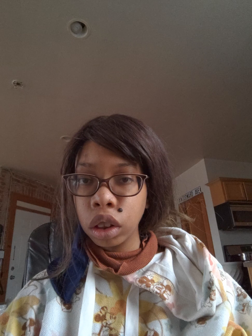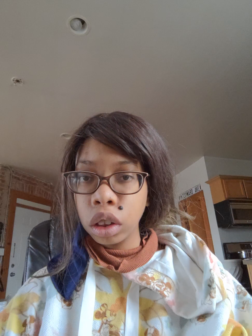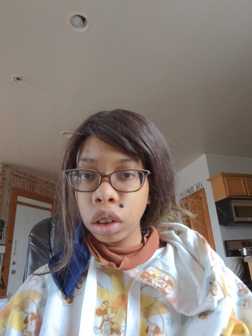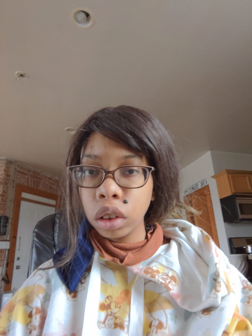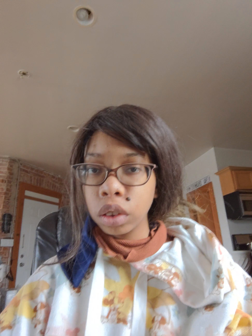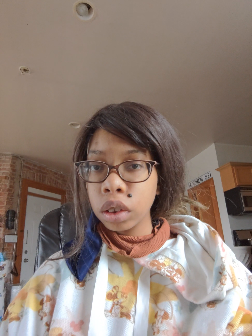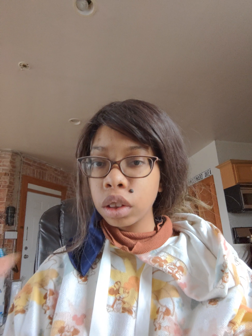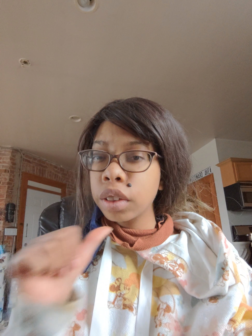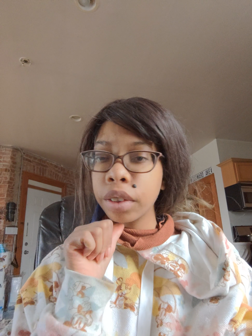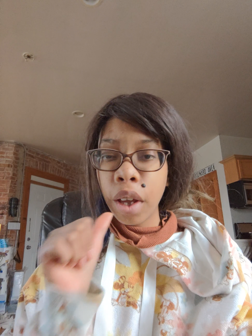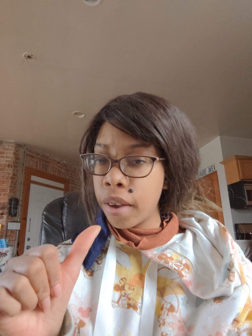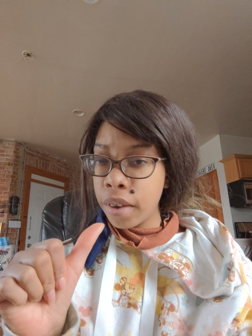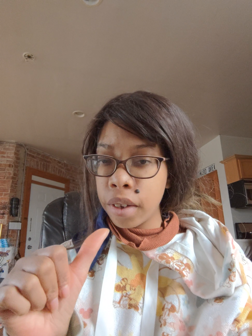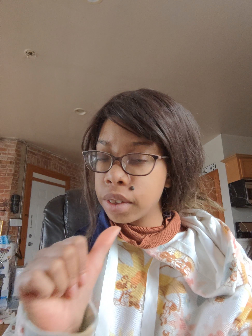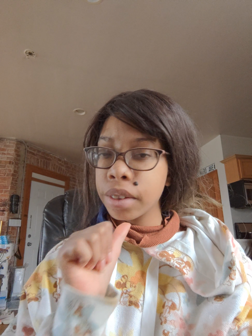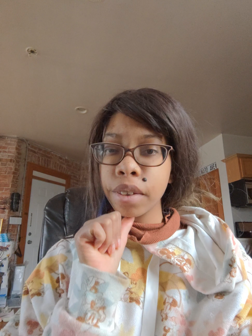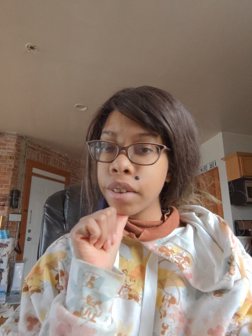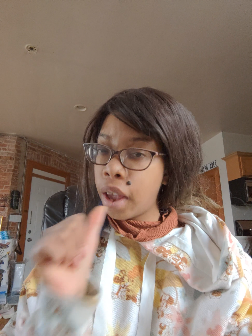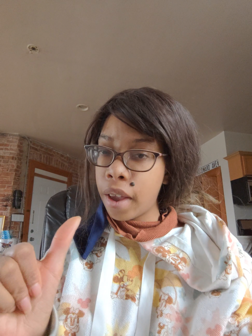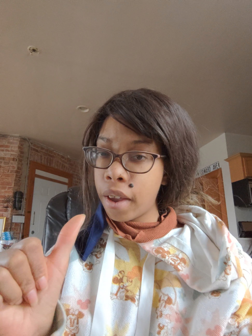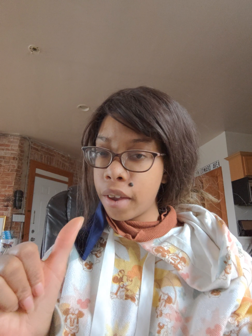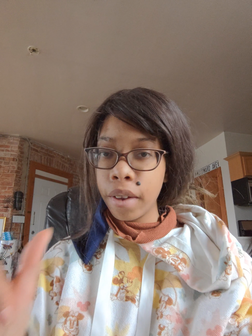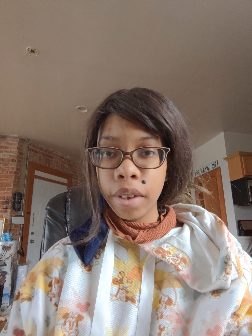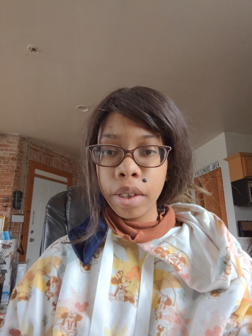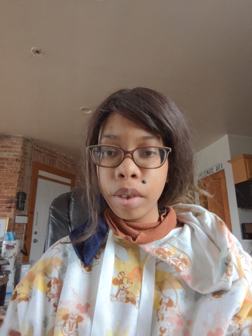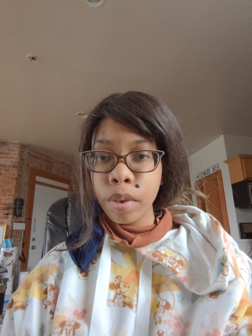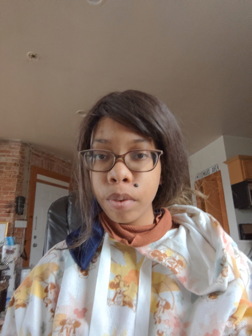not